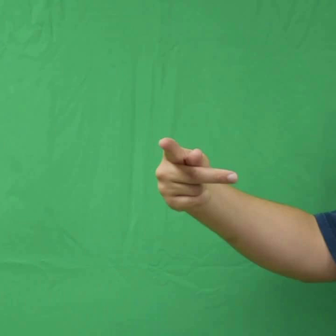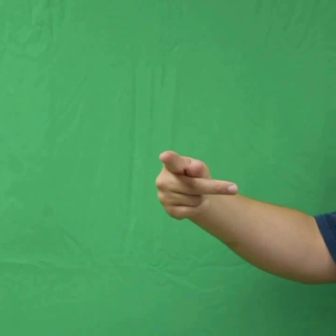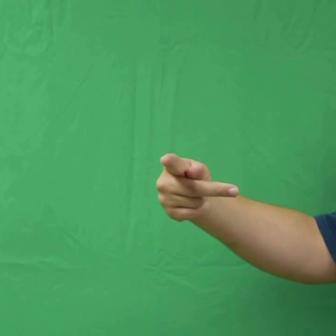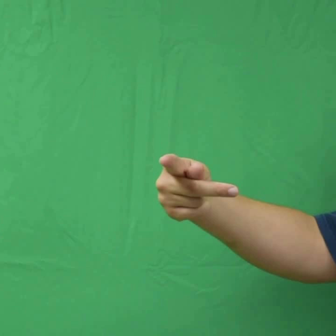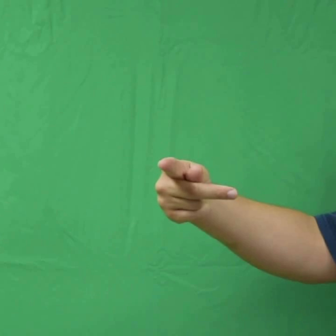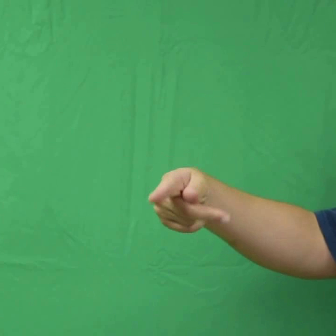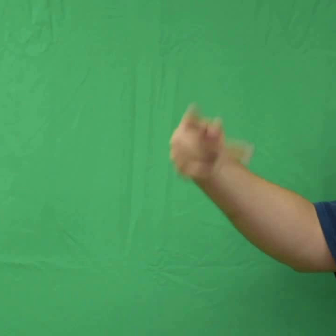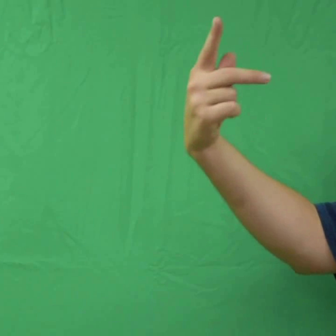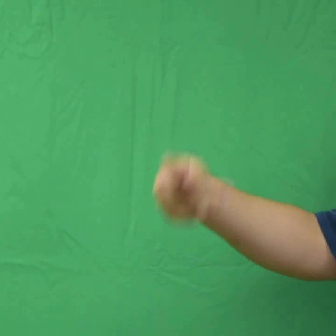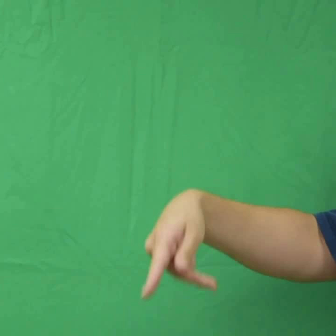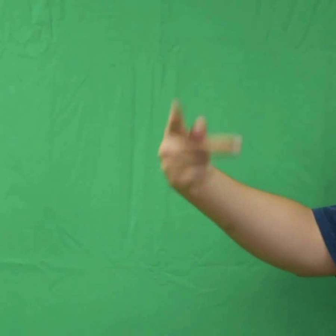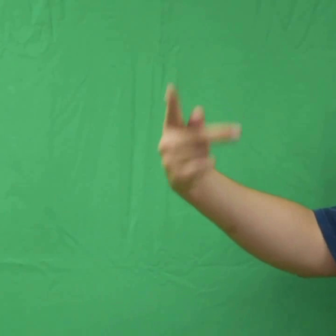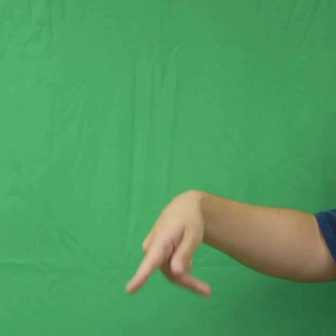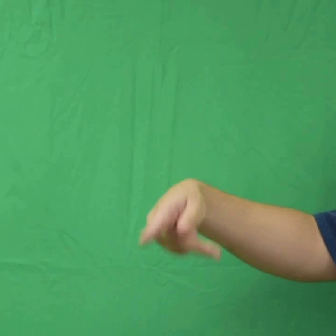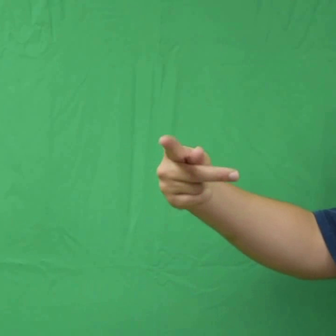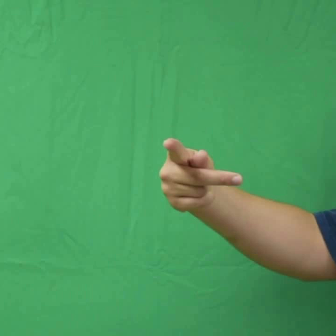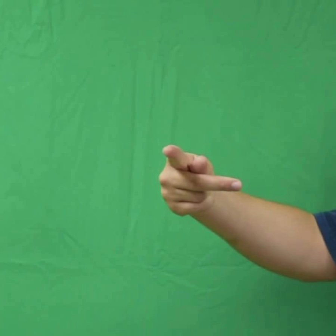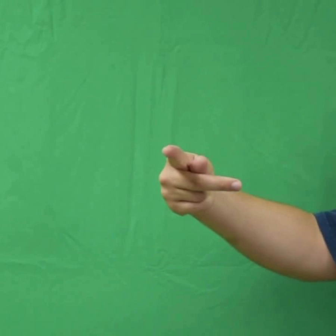K